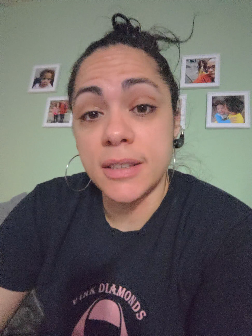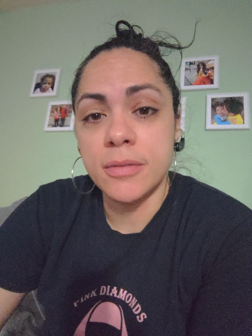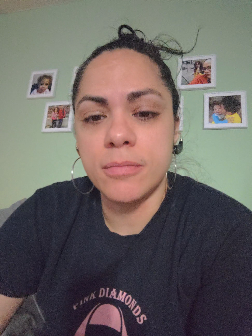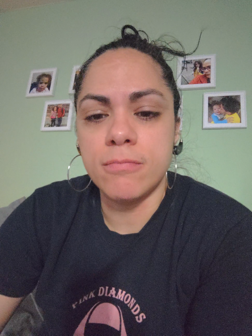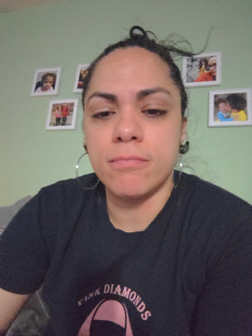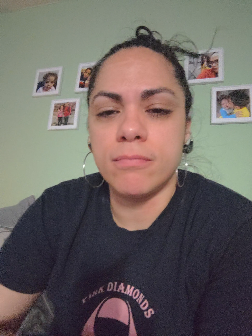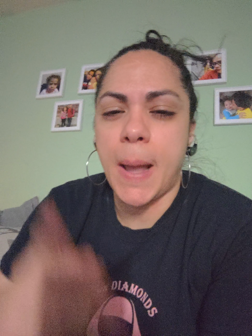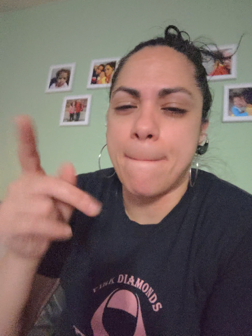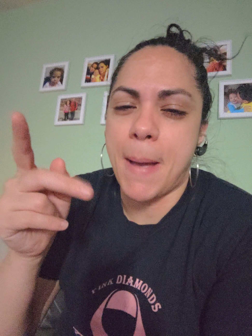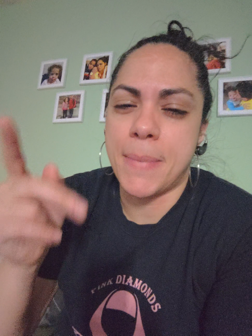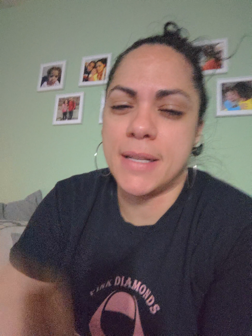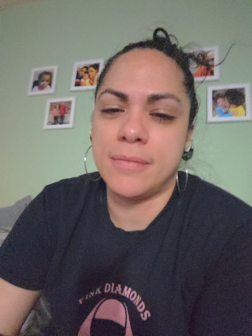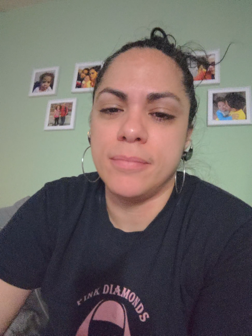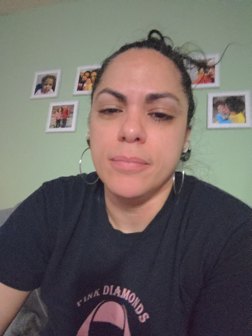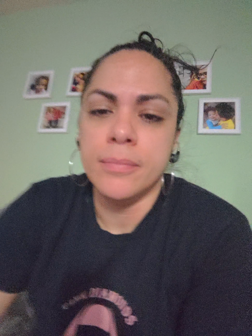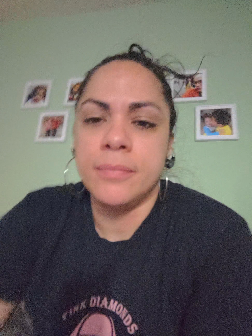puppy